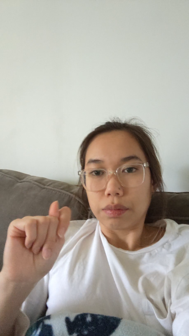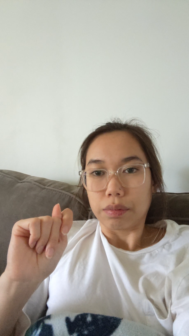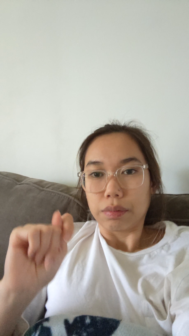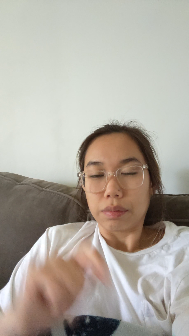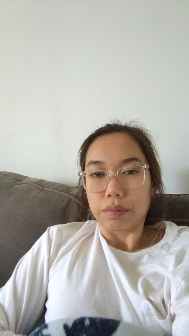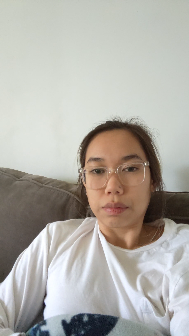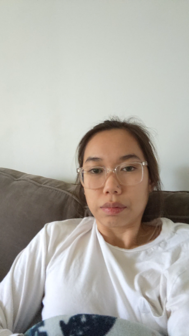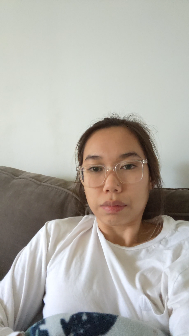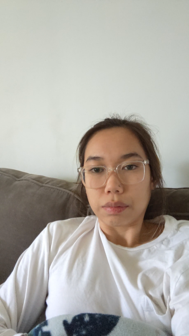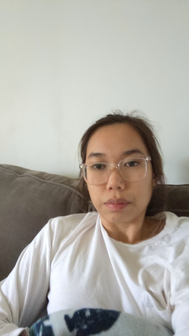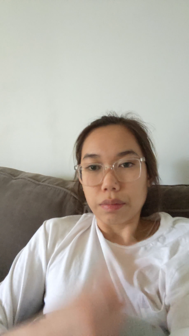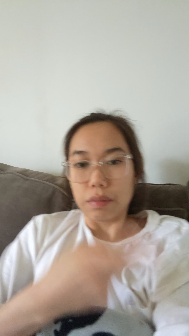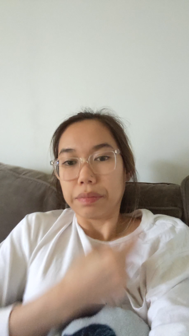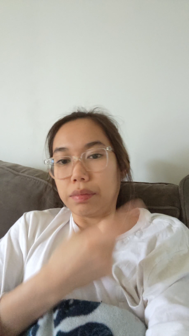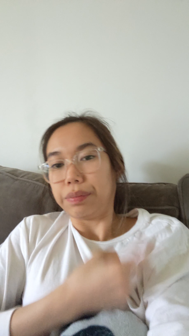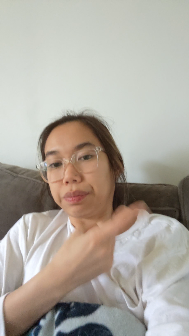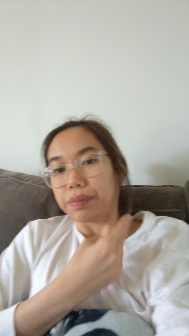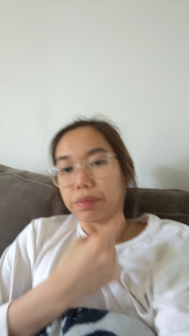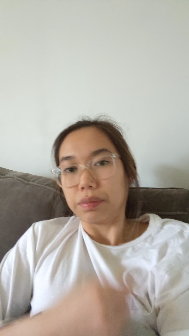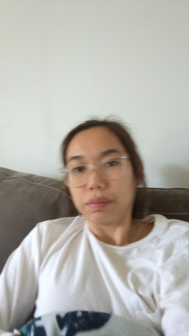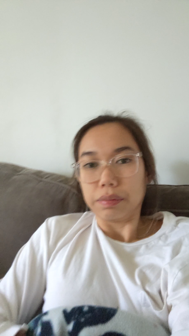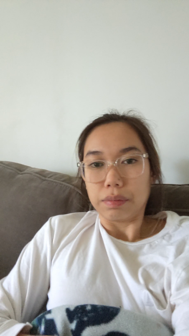sheep